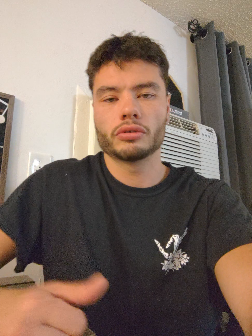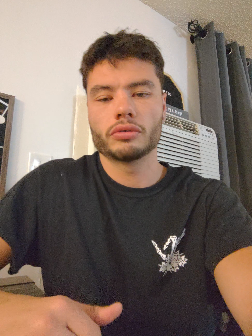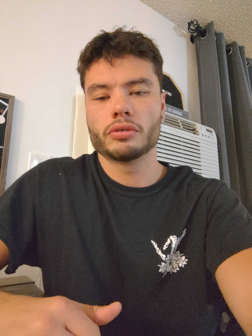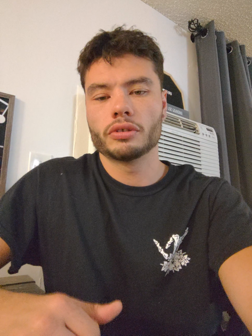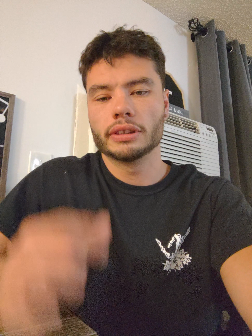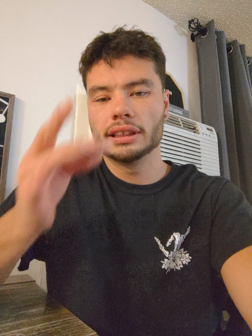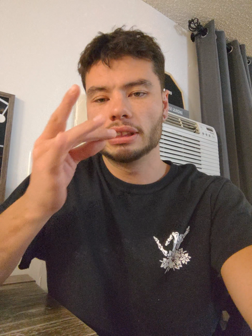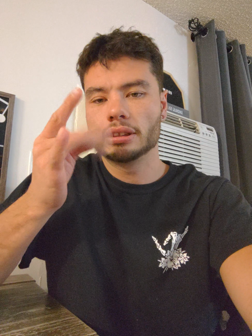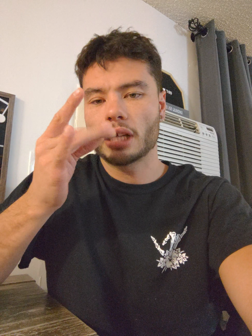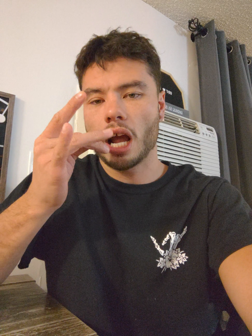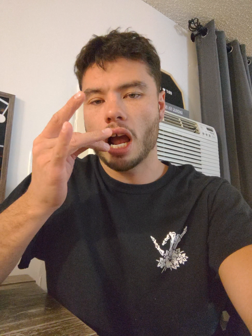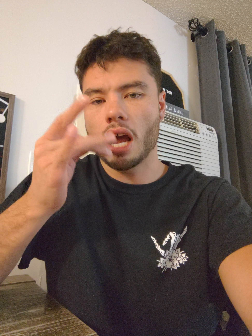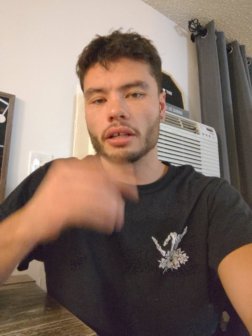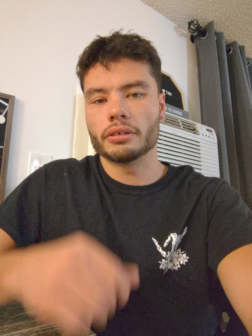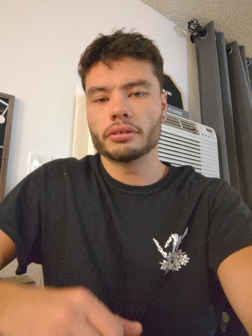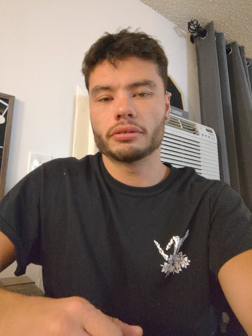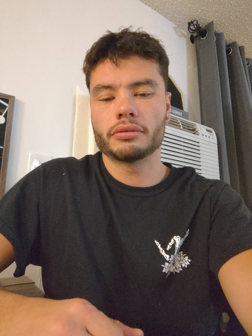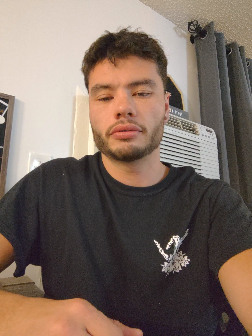snack